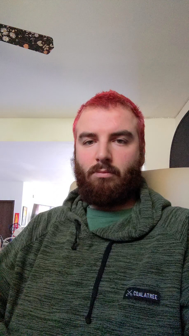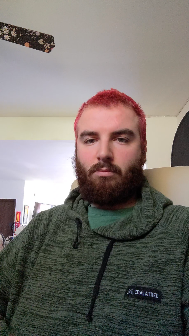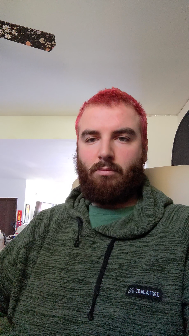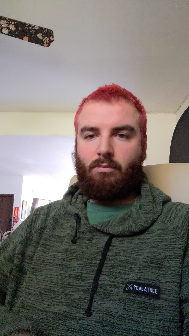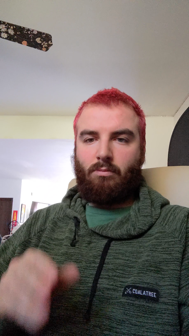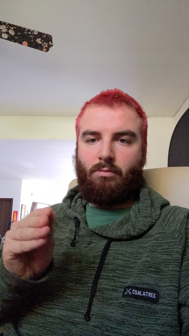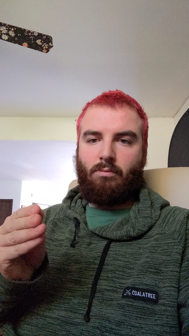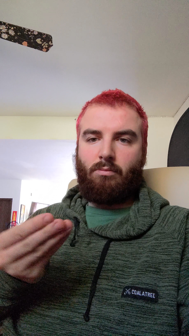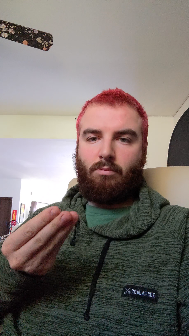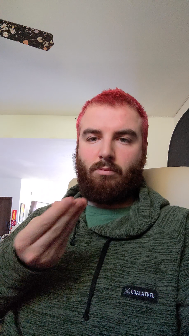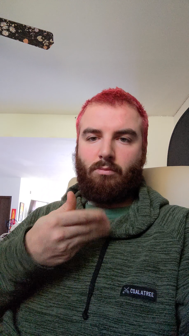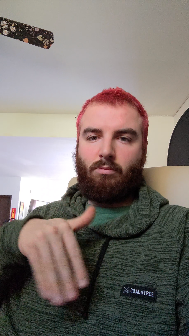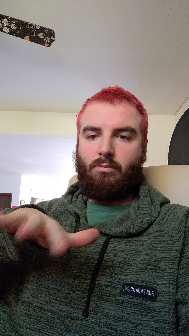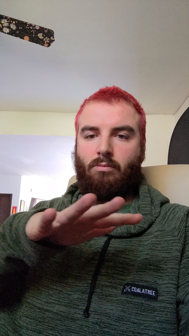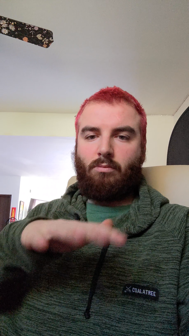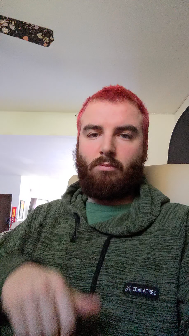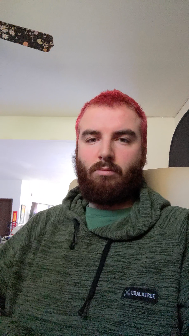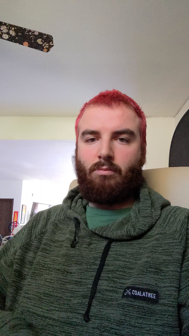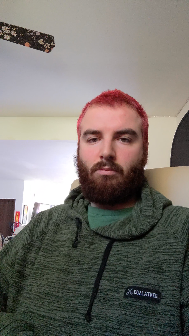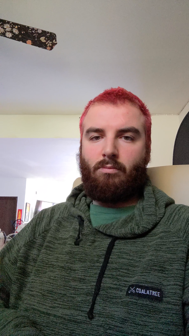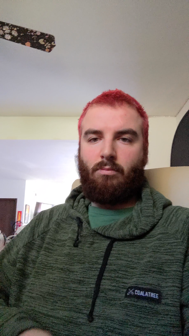garden